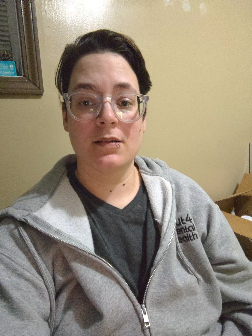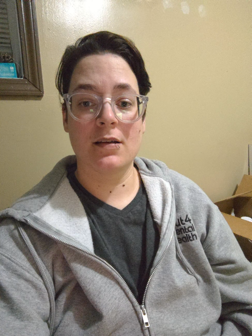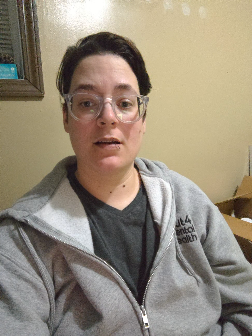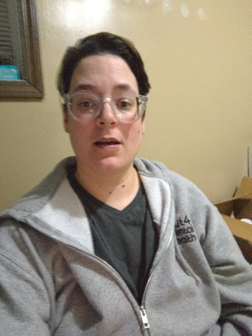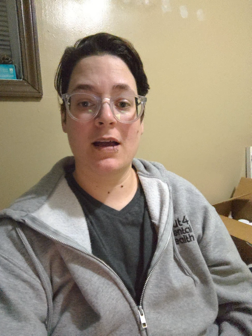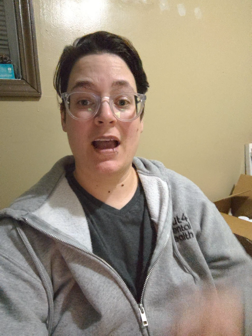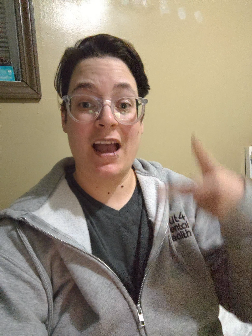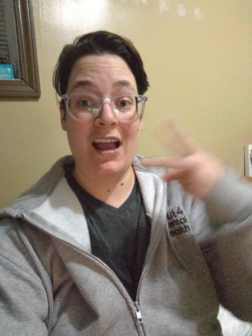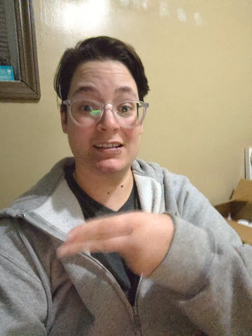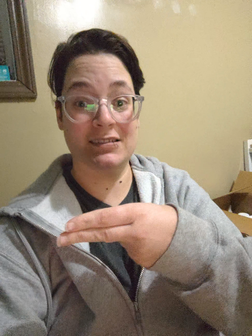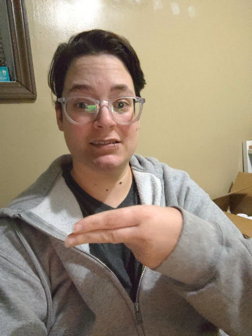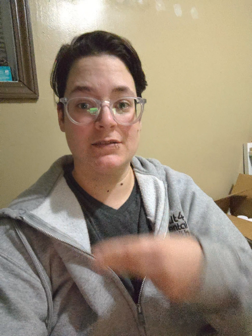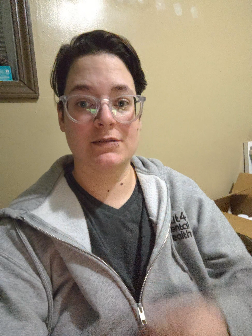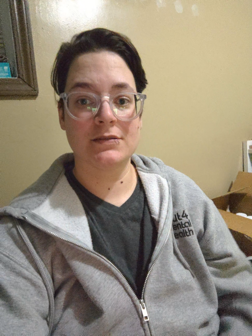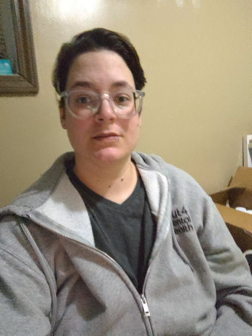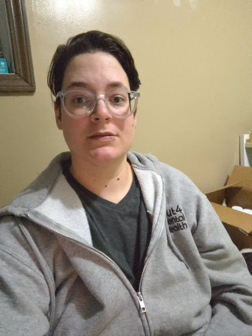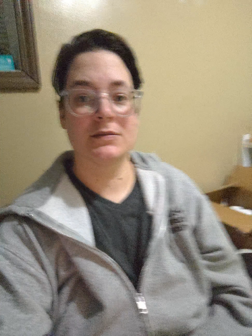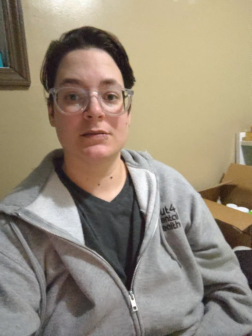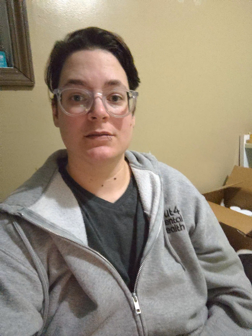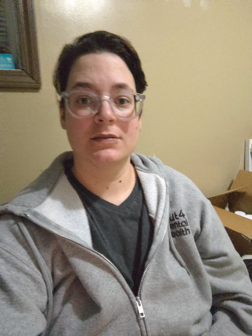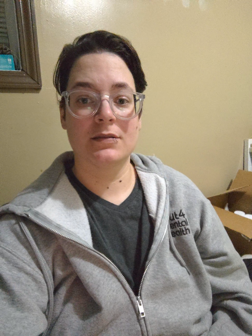cut